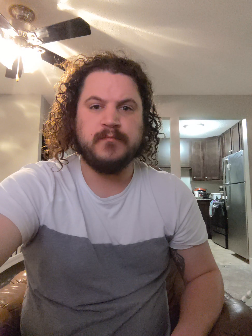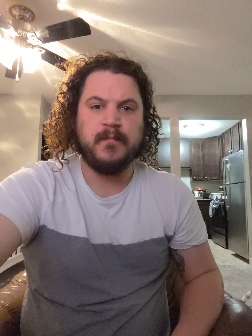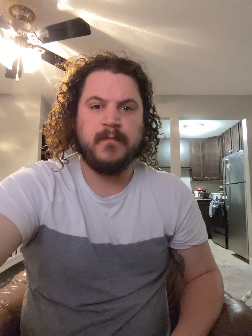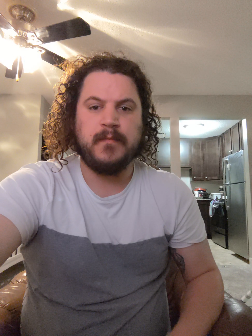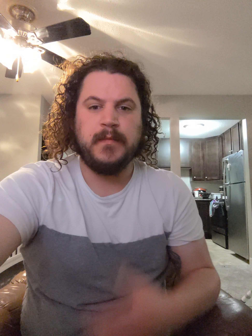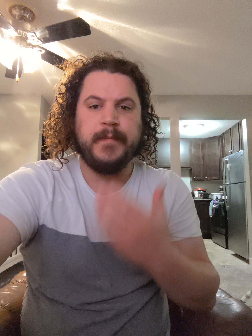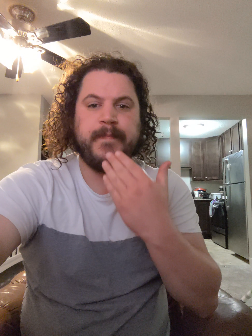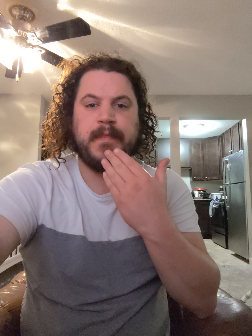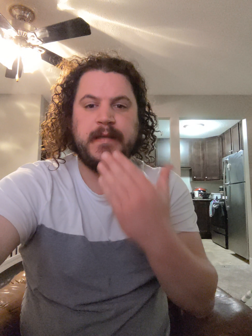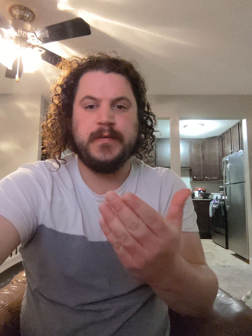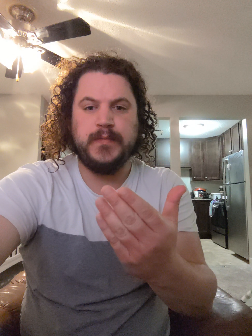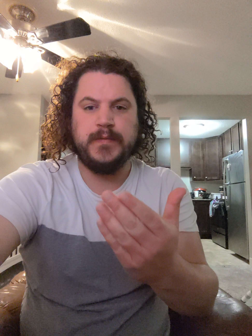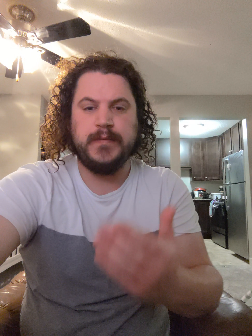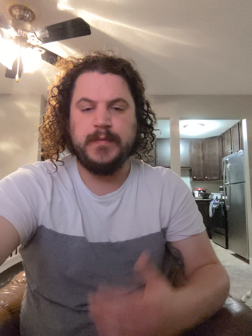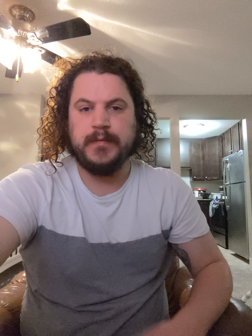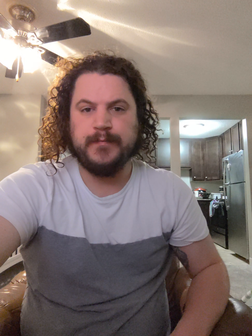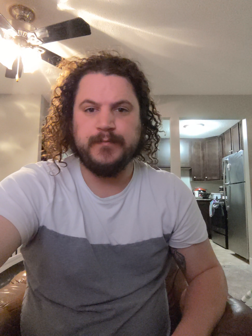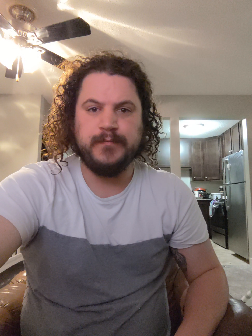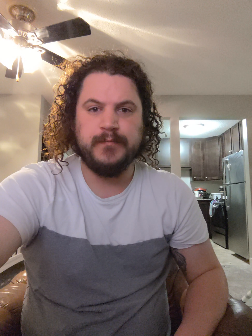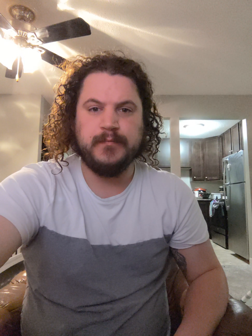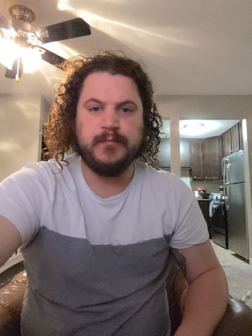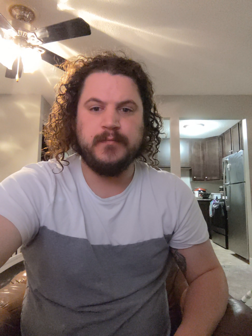thank you